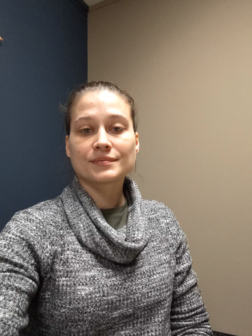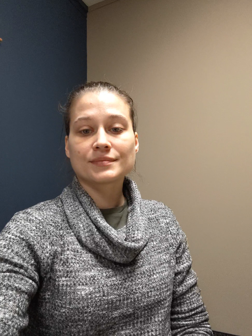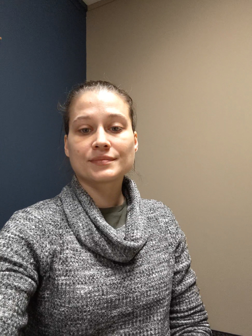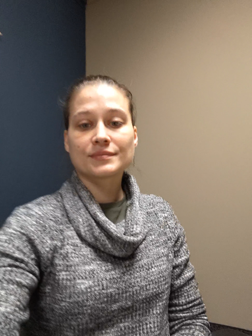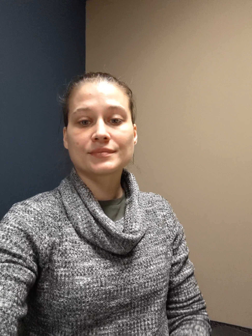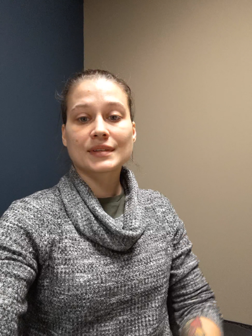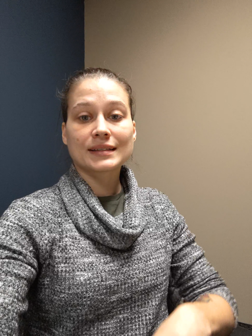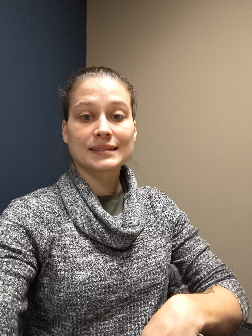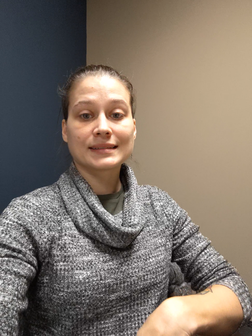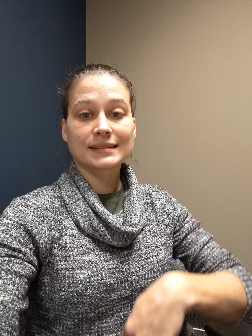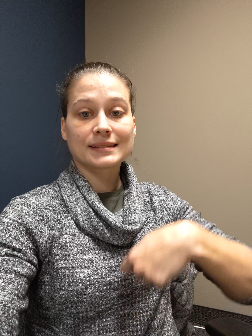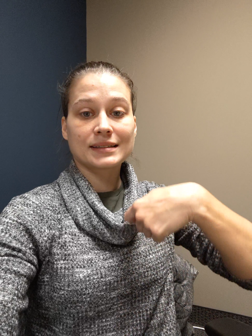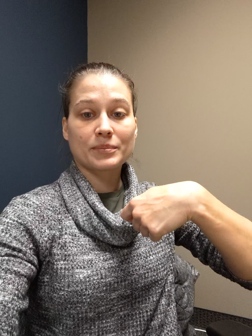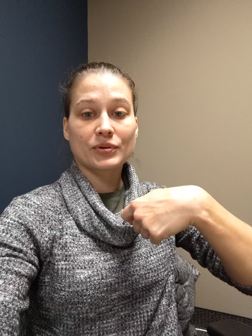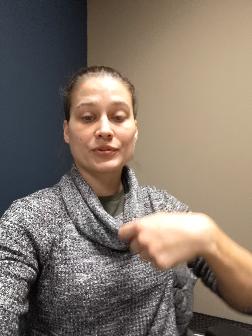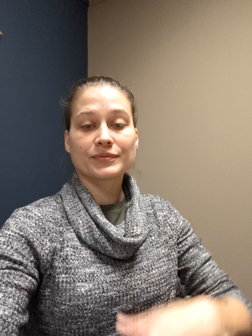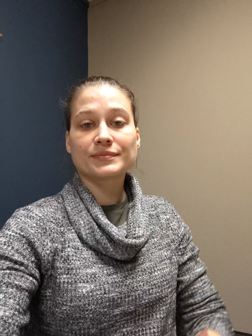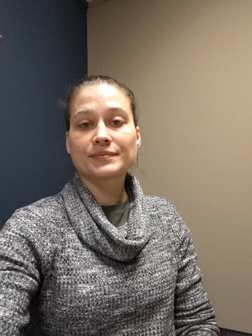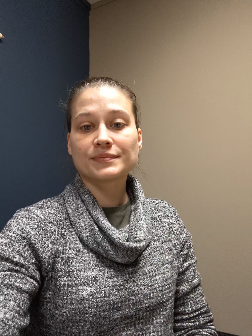zipper